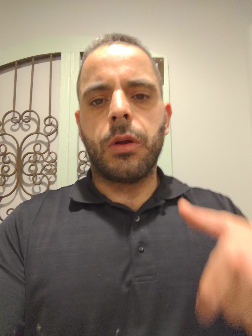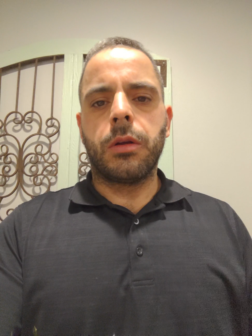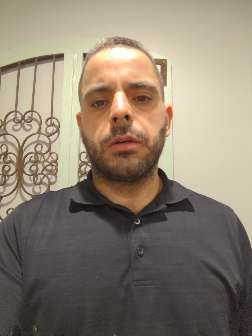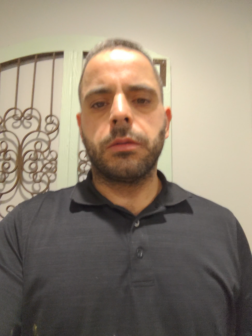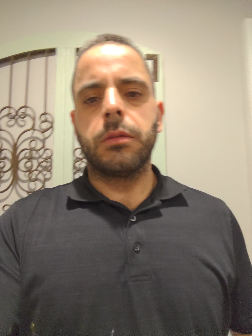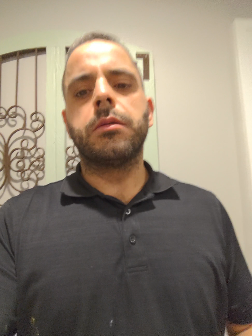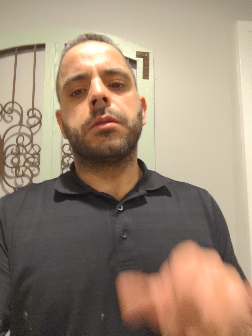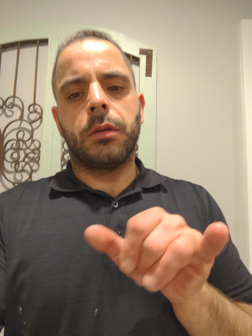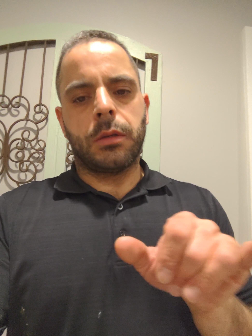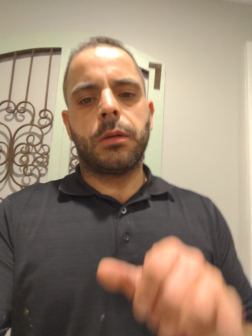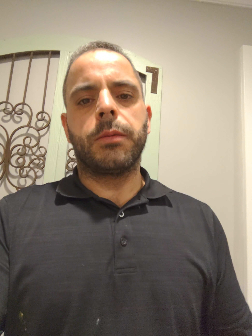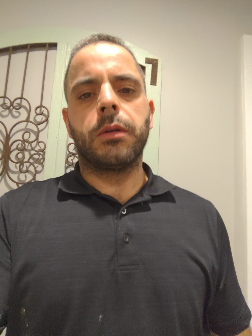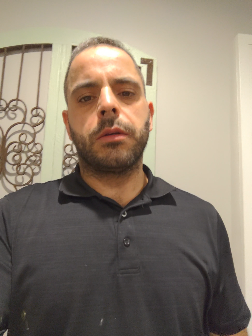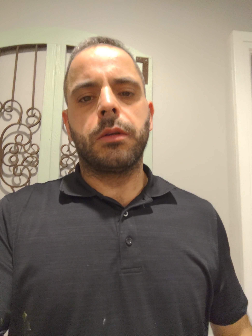same